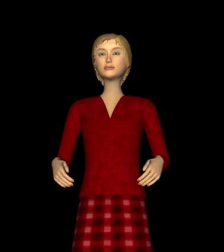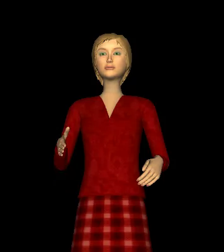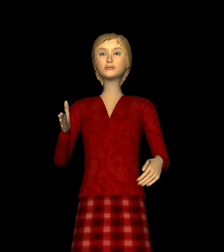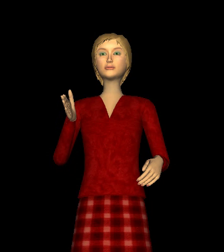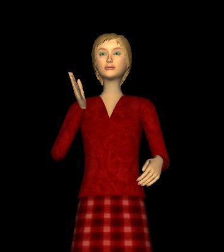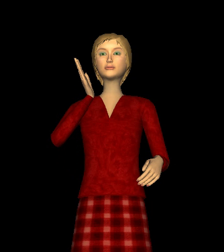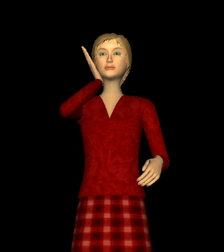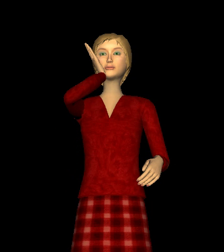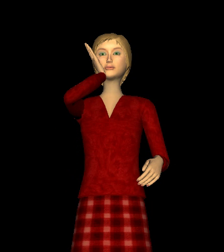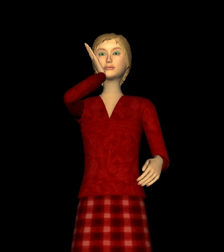ينام